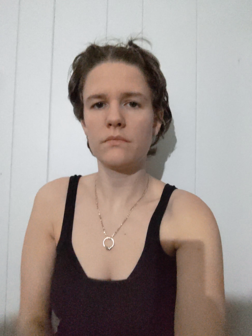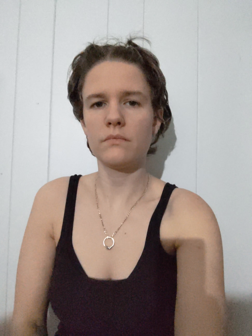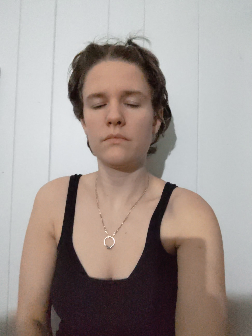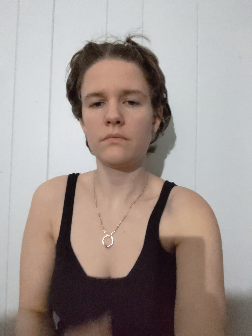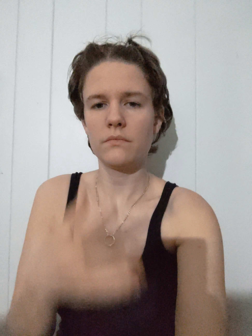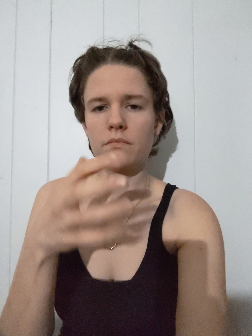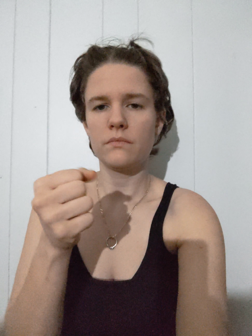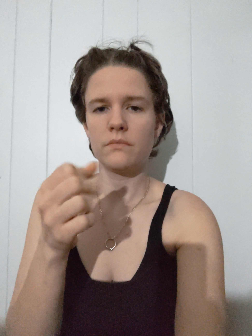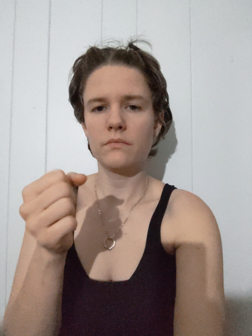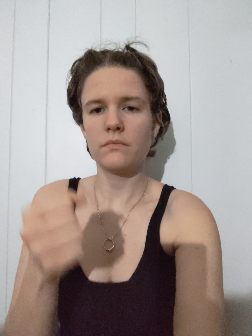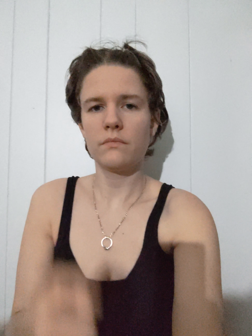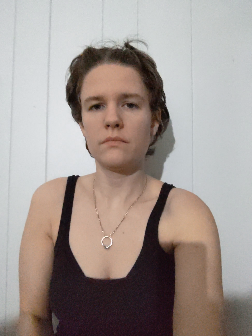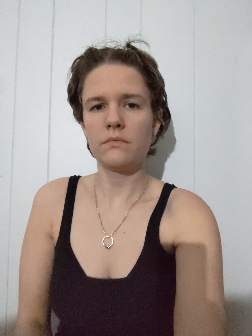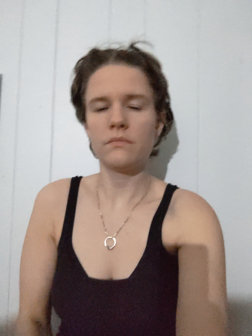milk